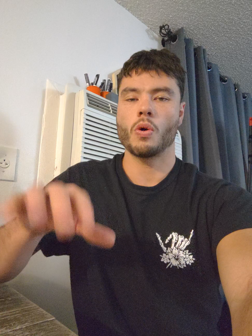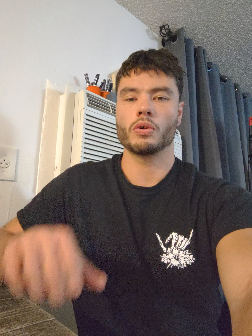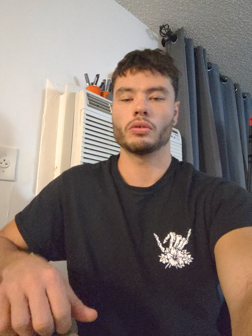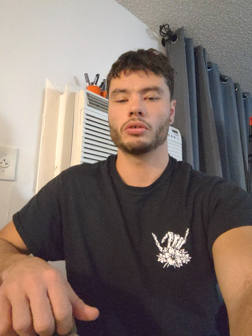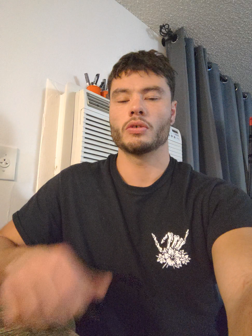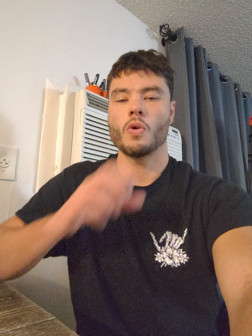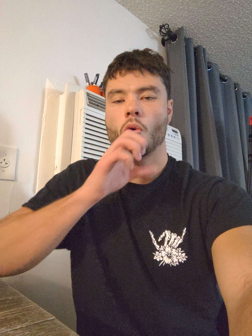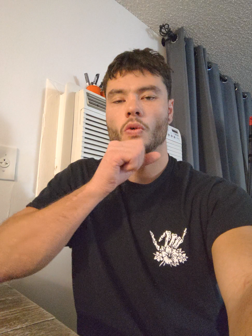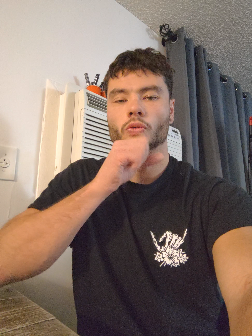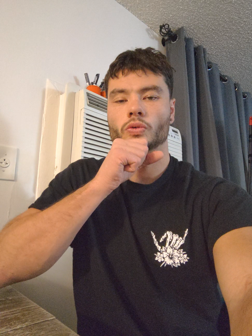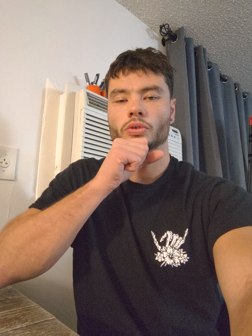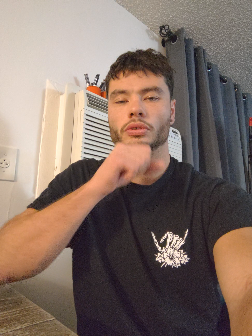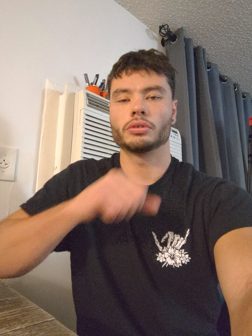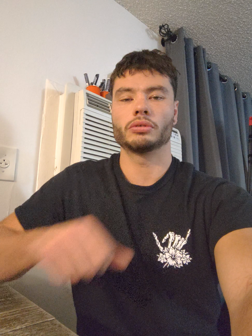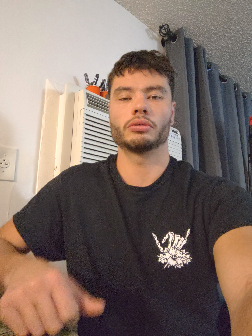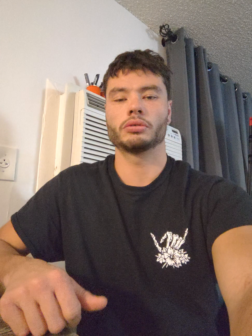orange